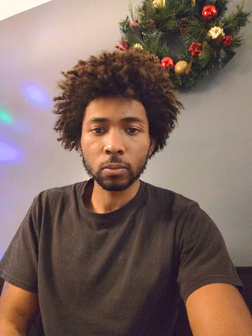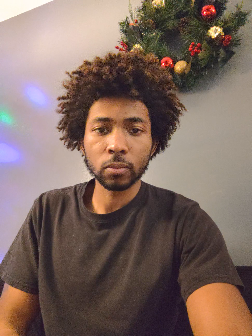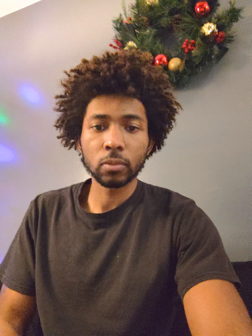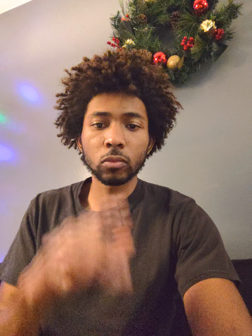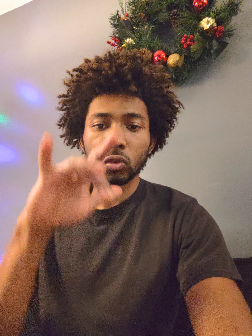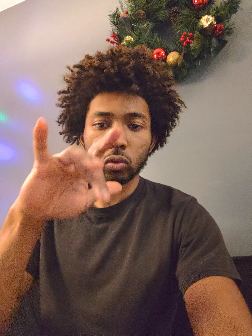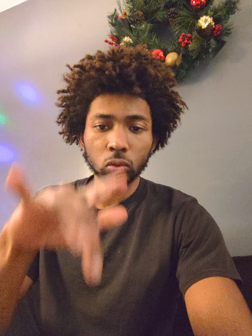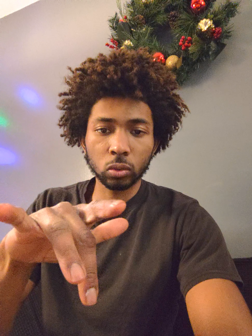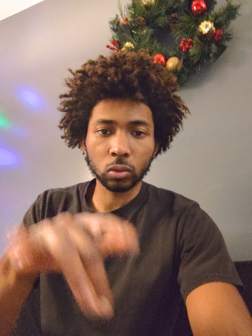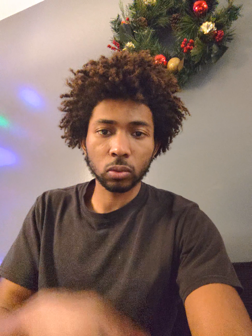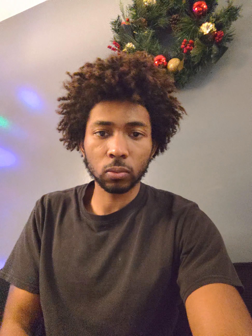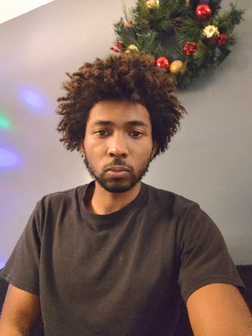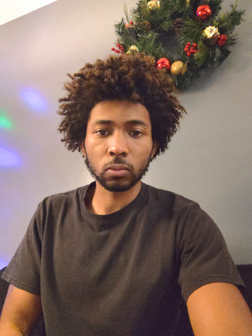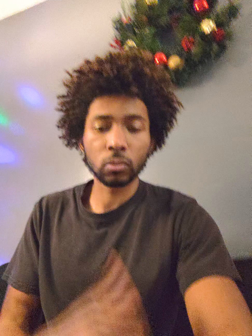touch